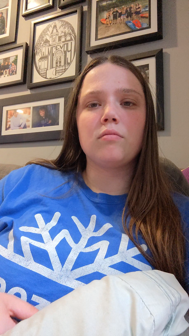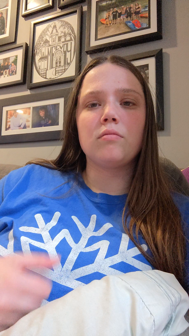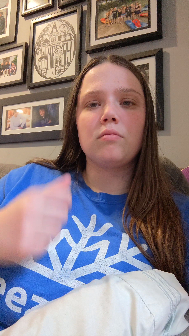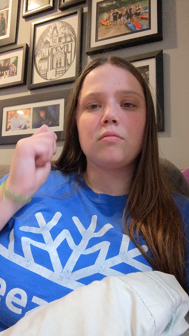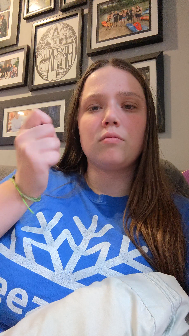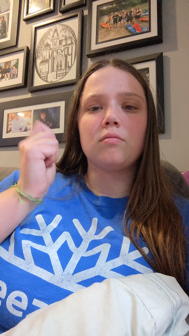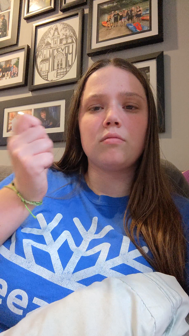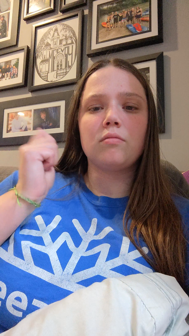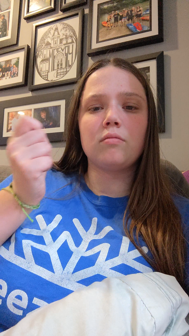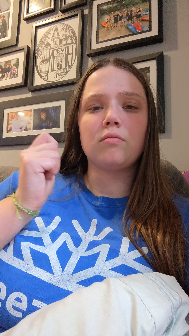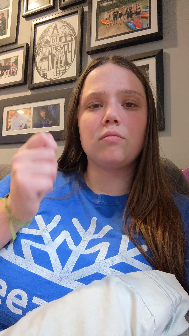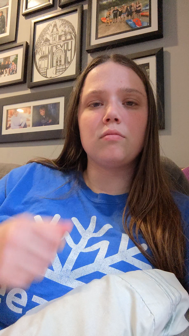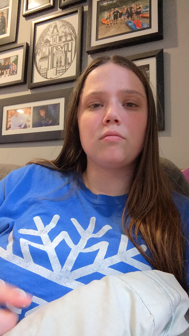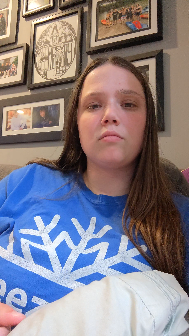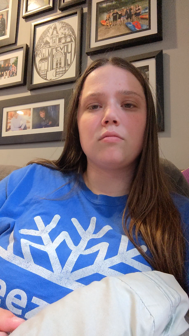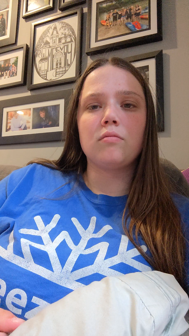bat